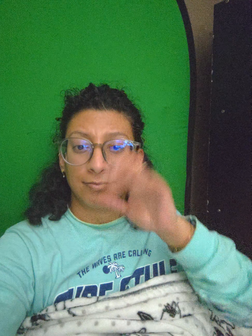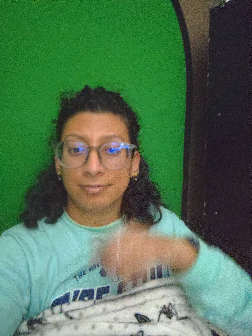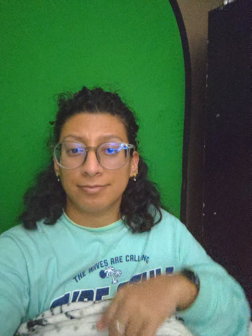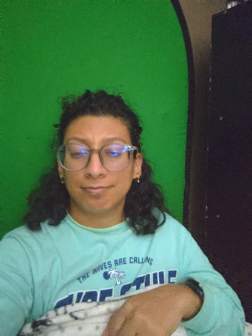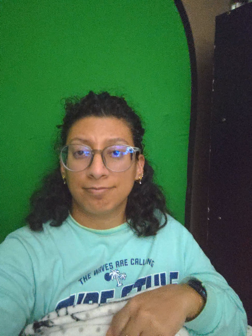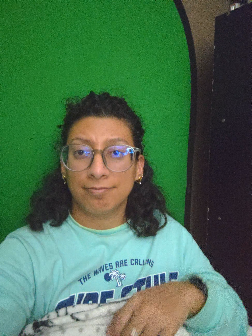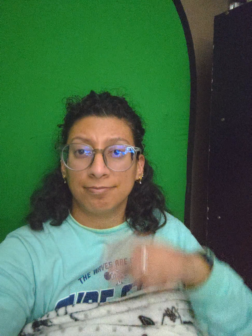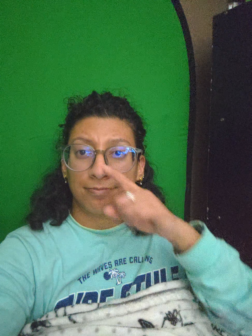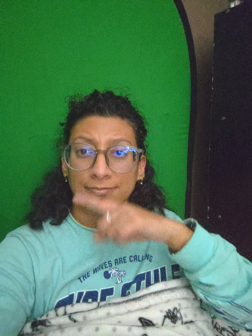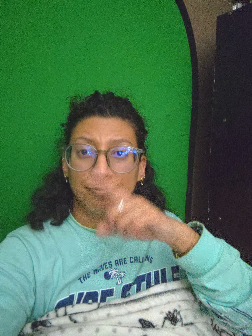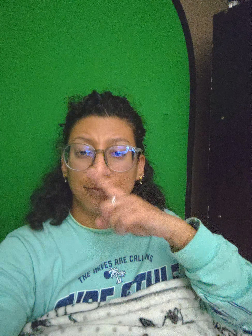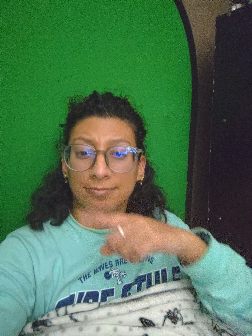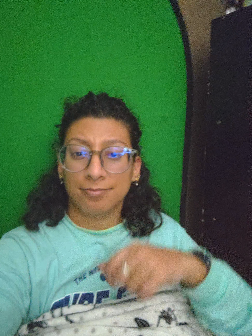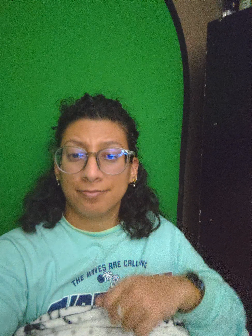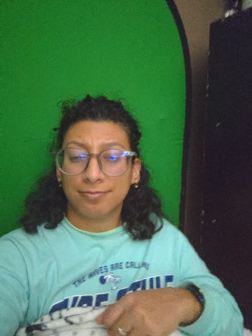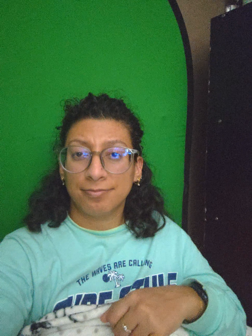mouse